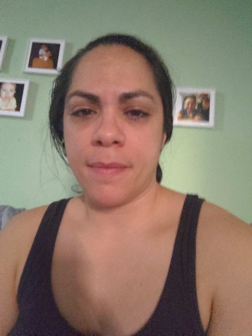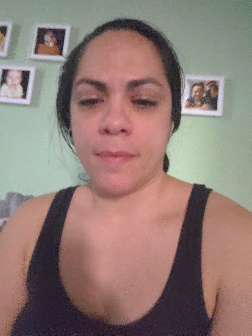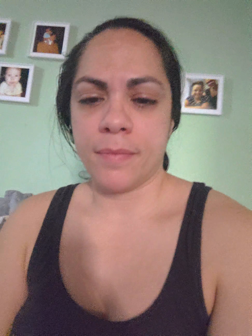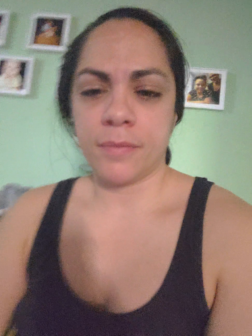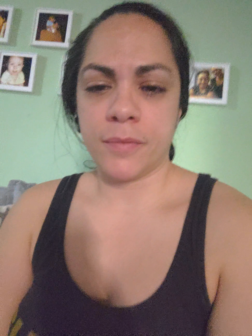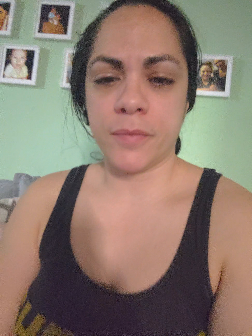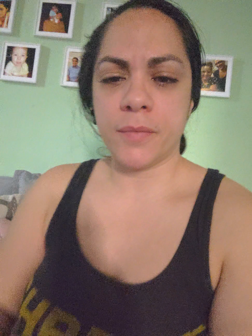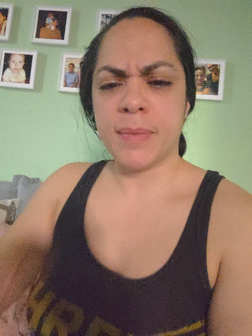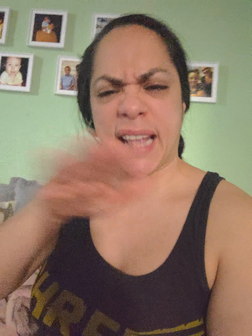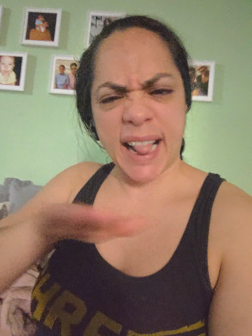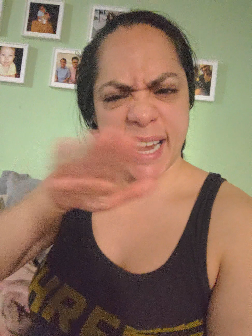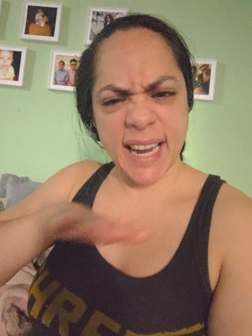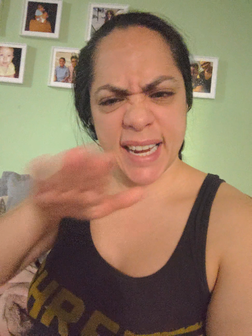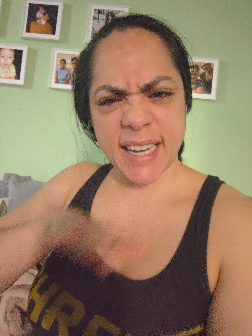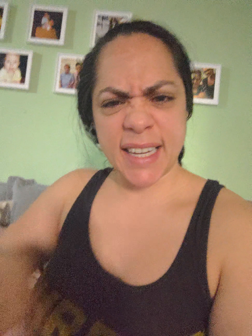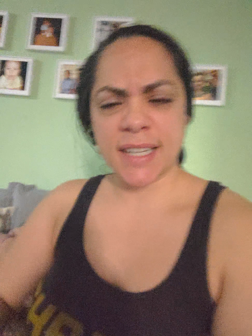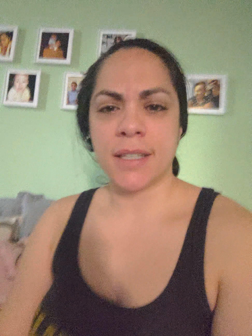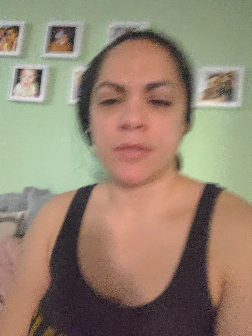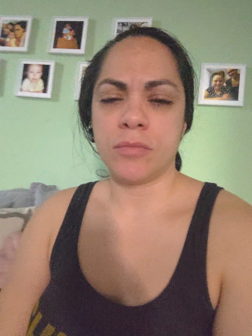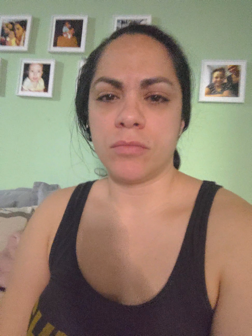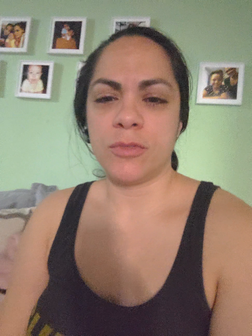clean